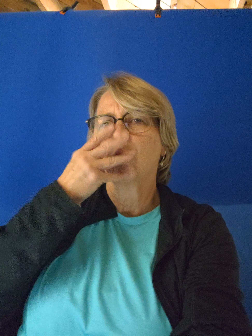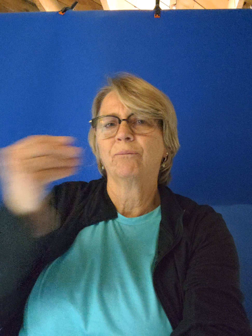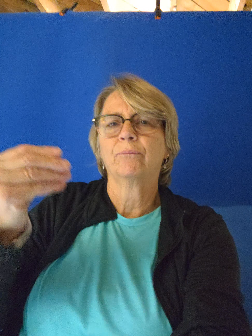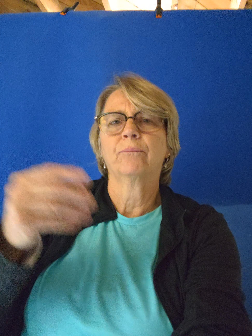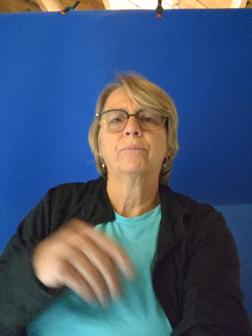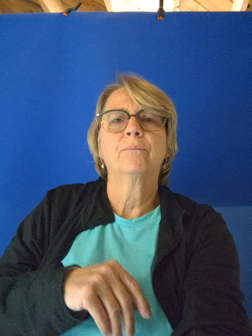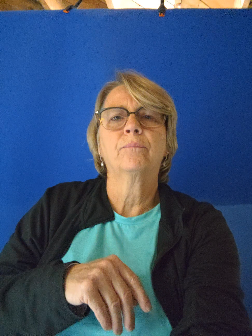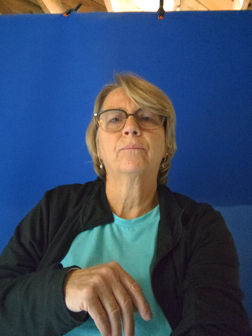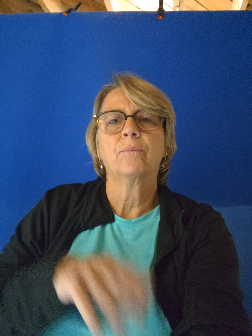wolf